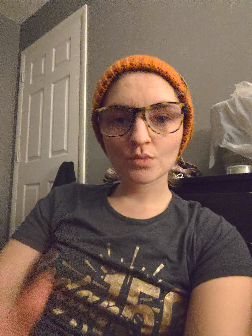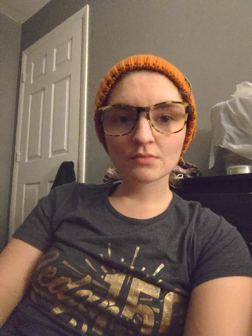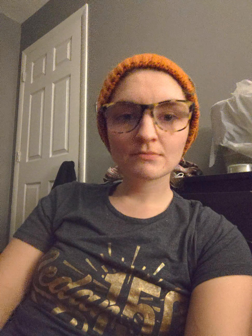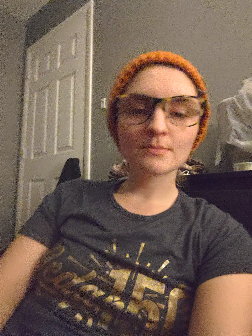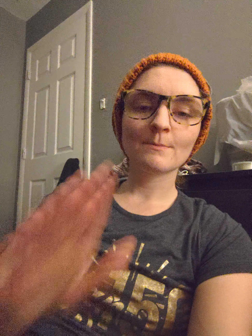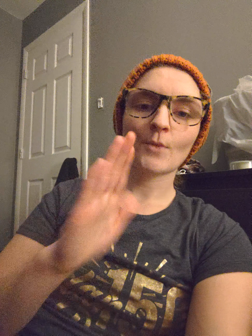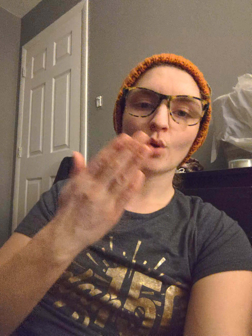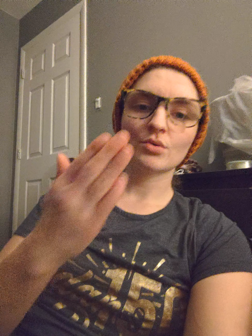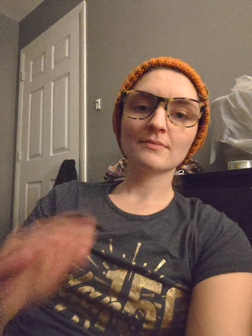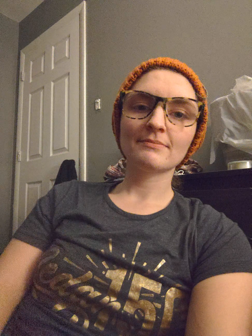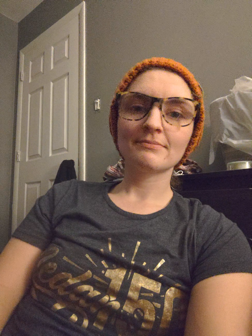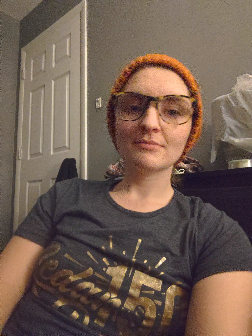book